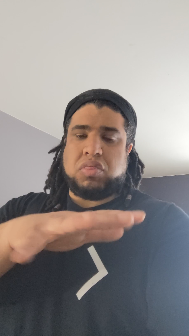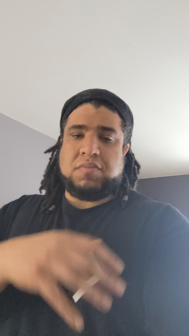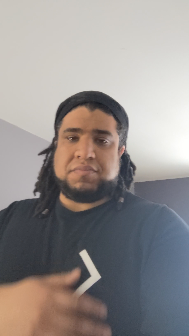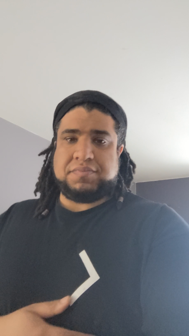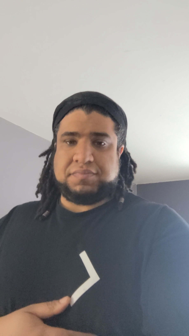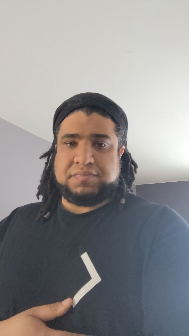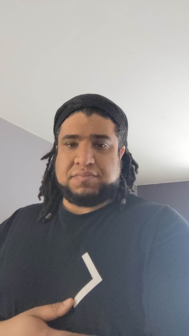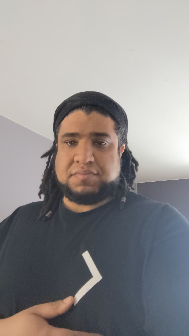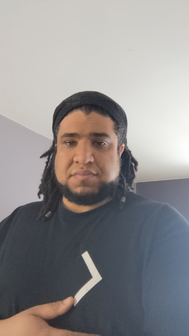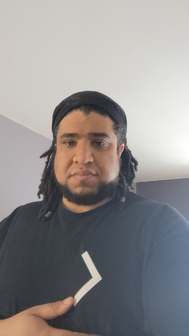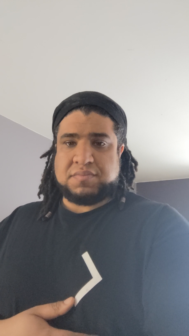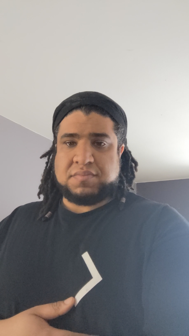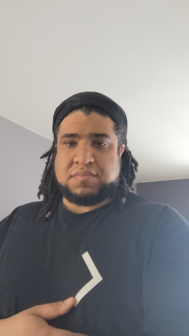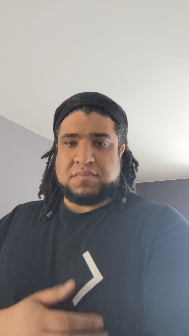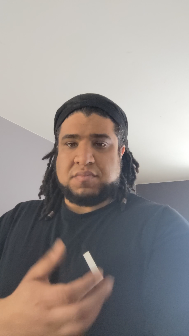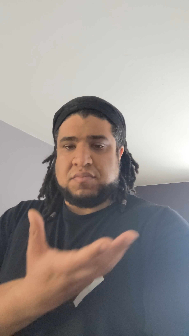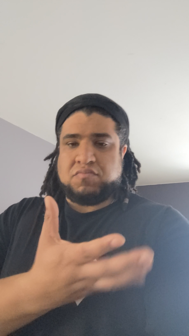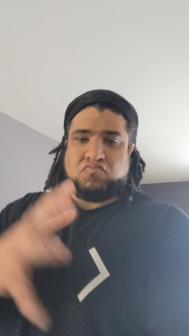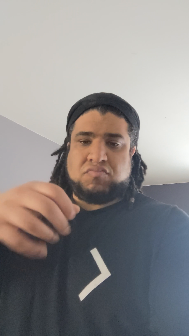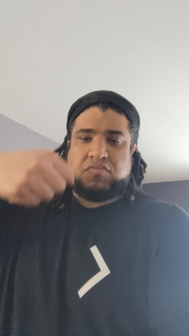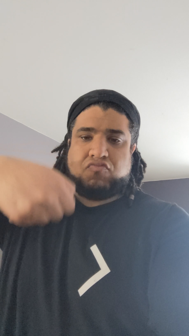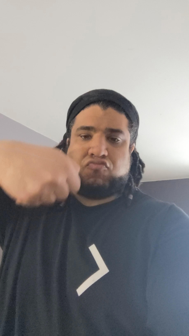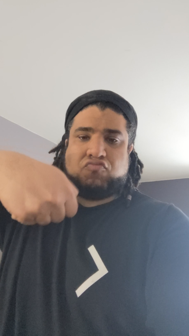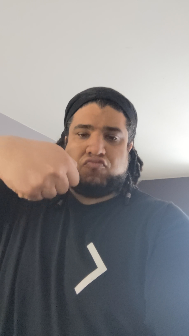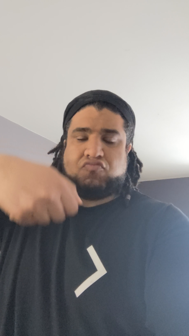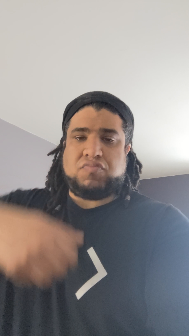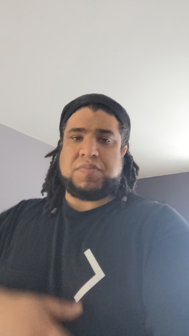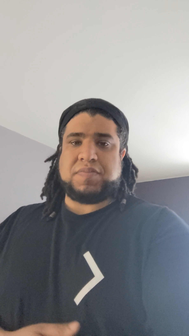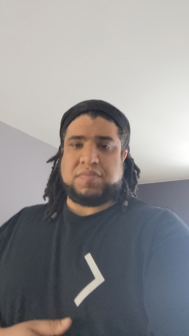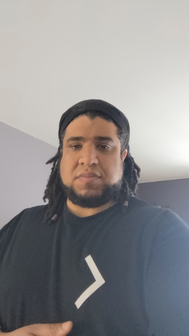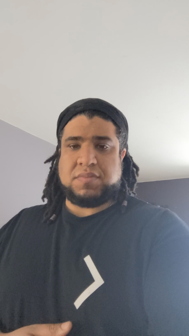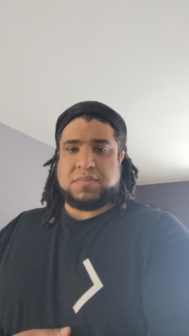basket